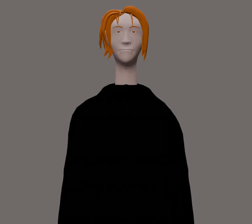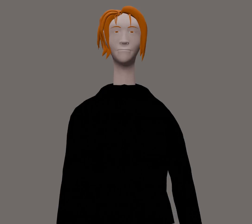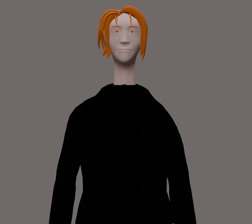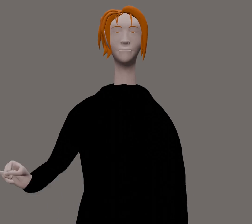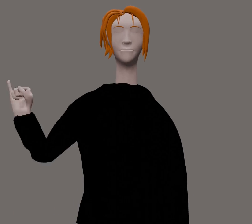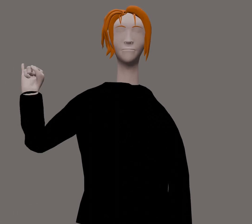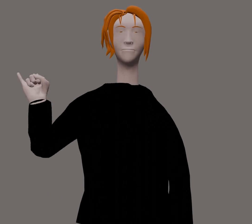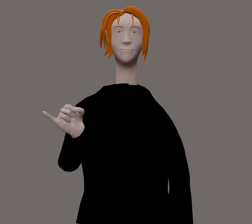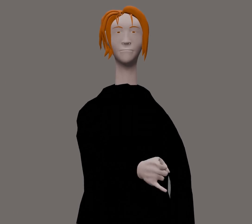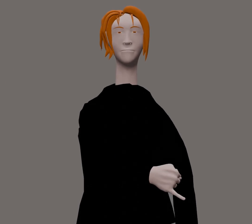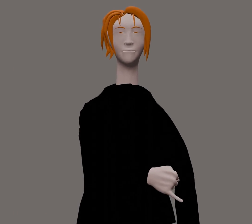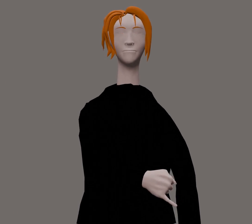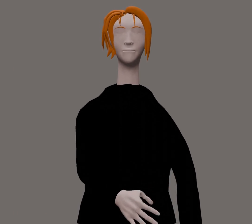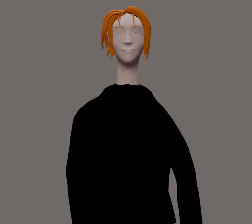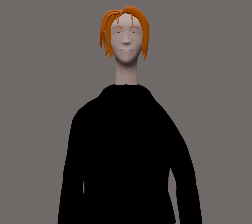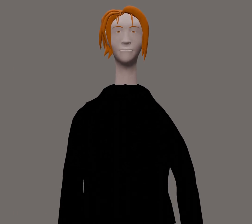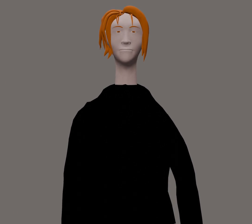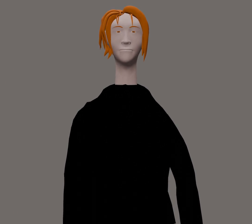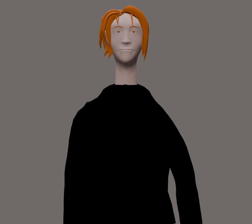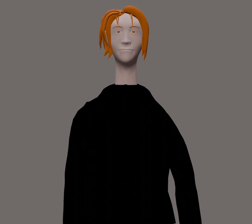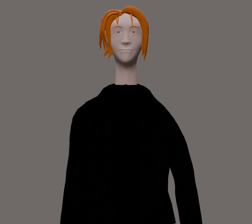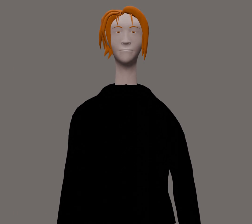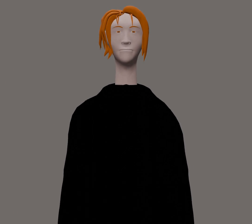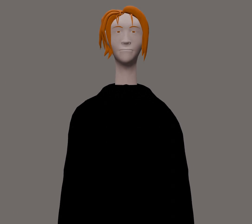Boundary